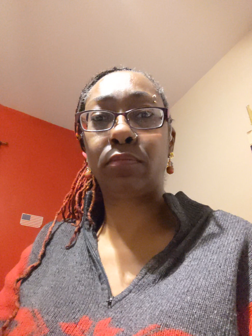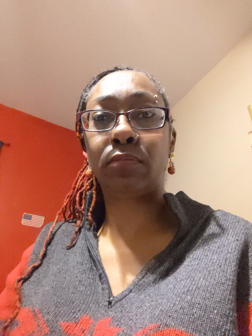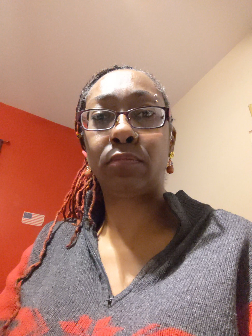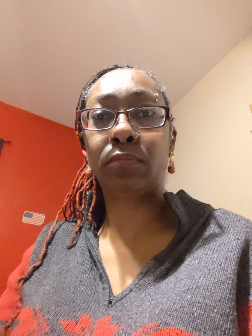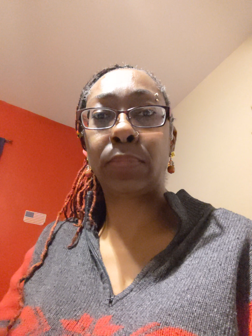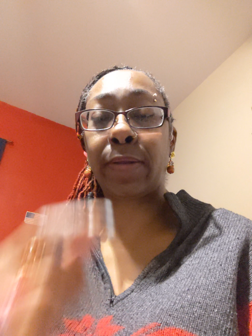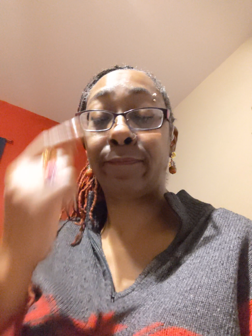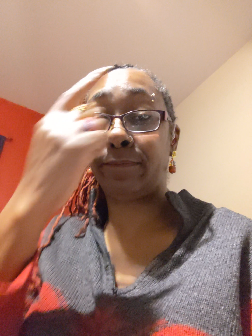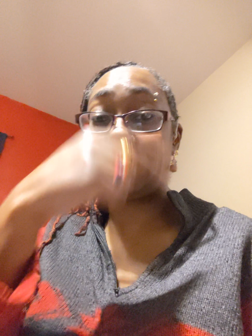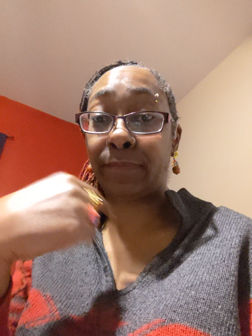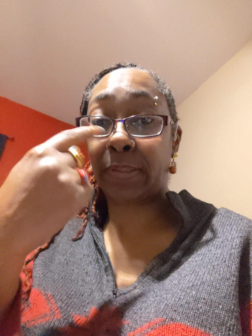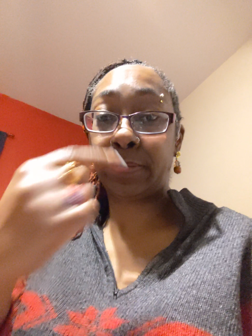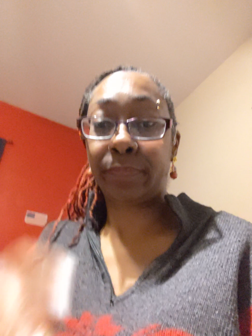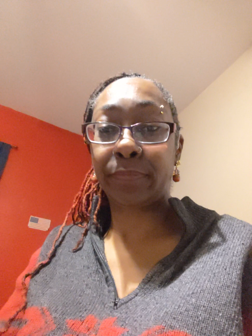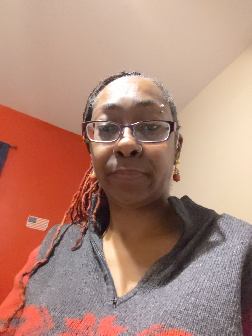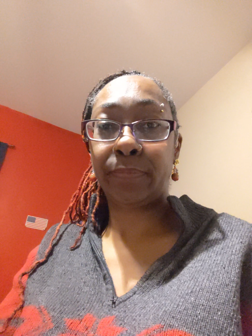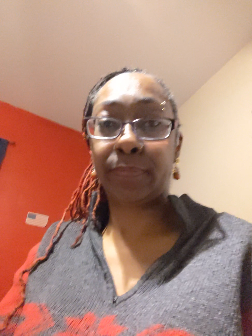face